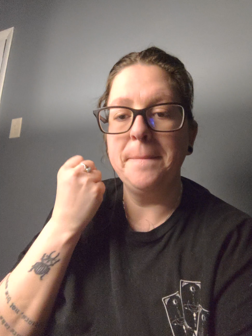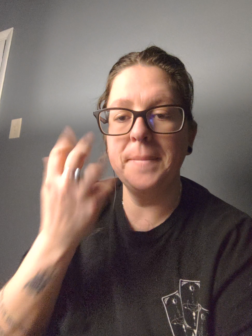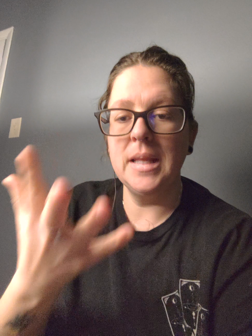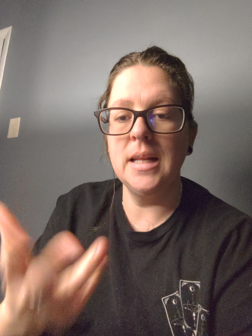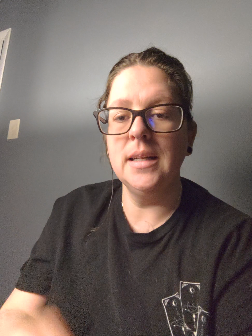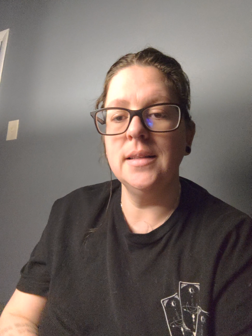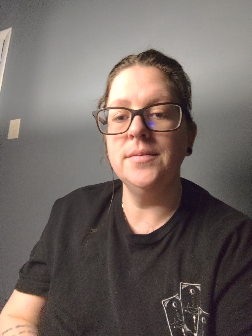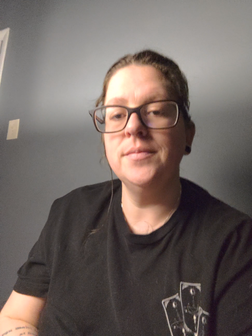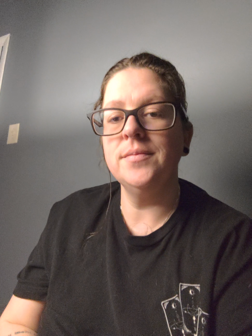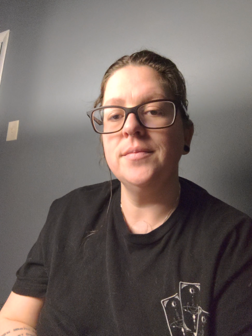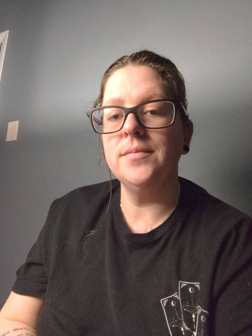many